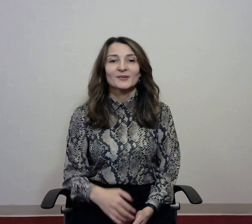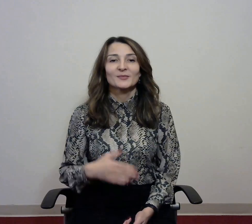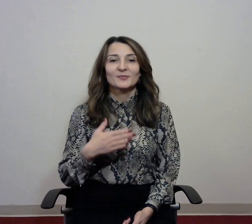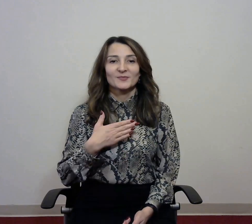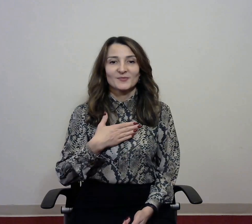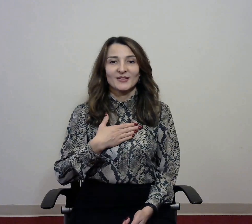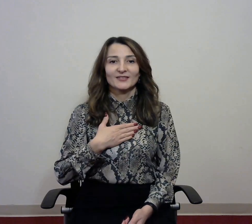mən